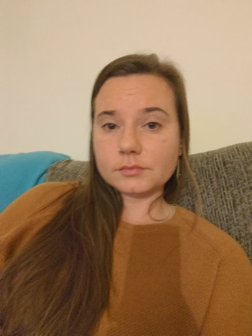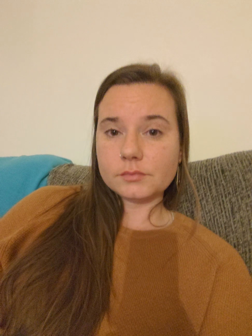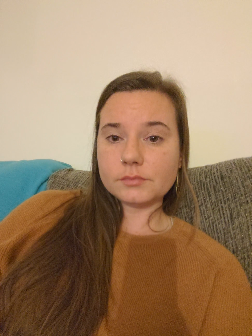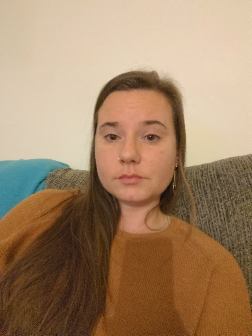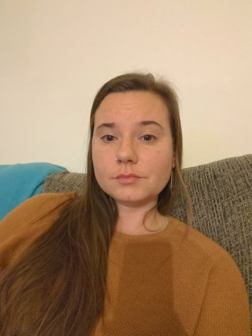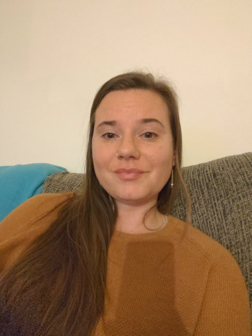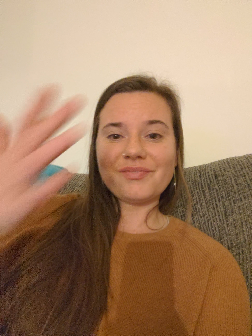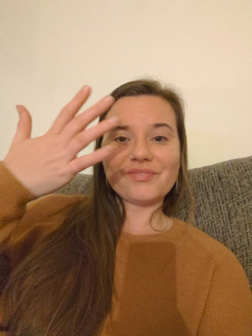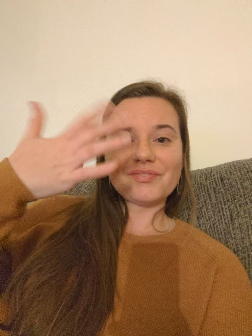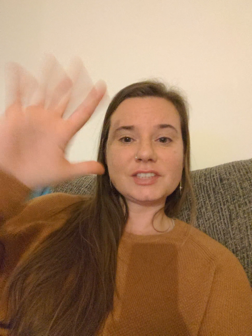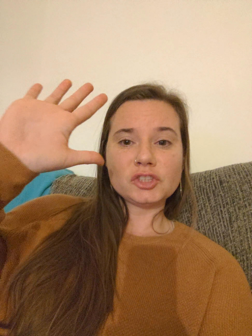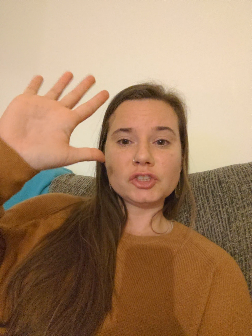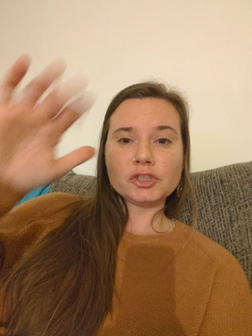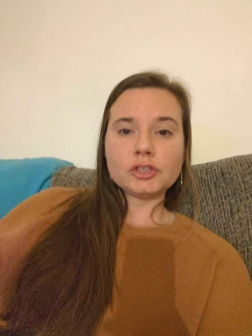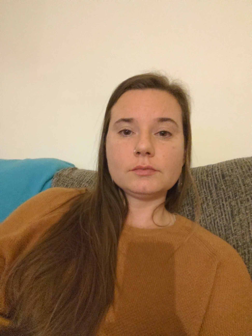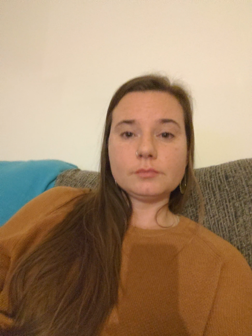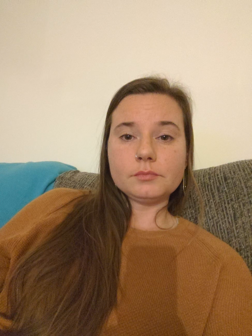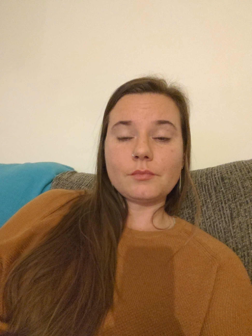finish